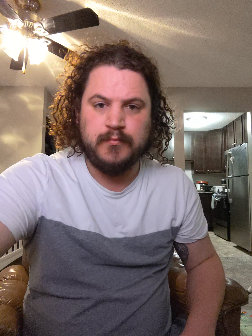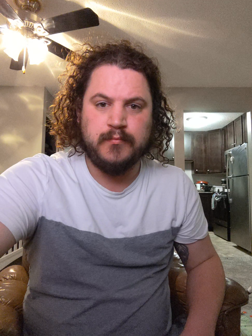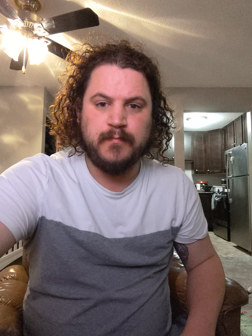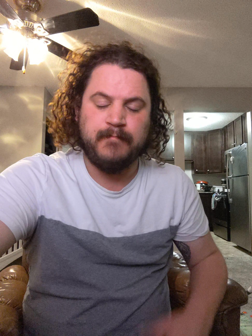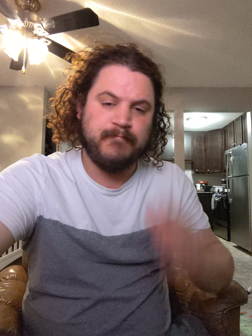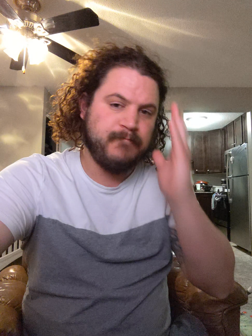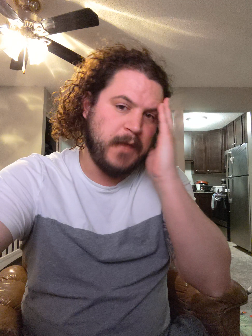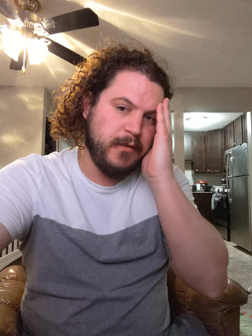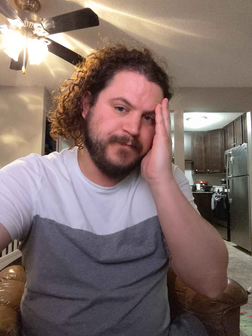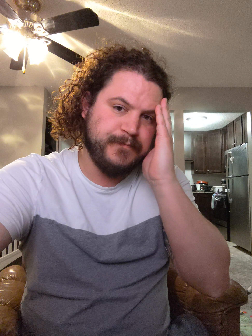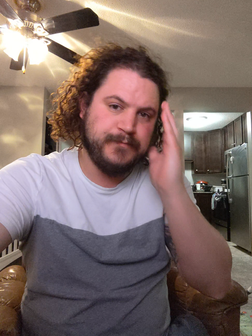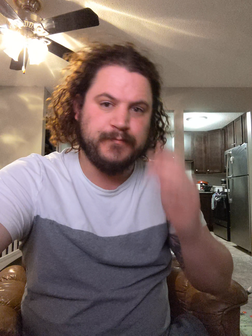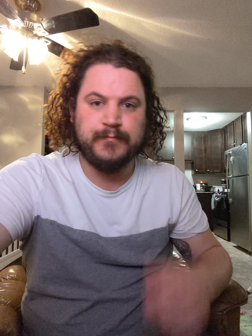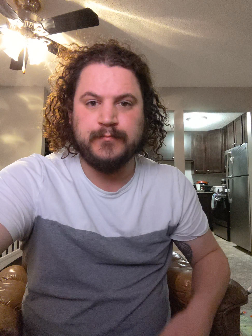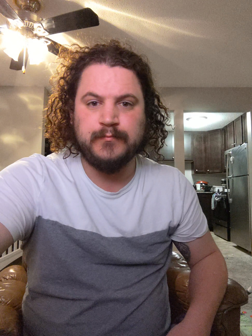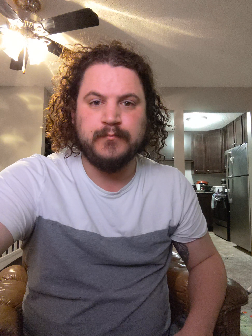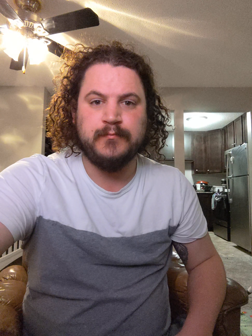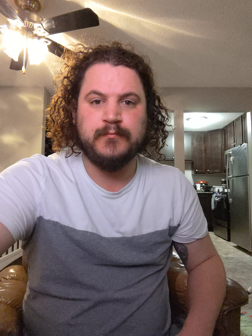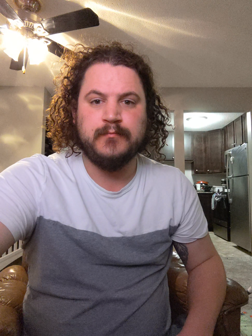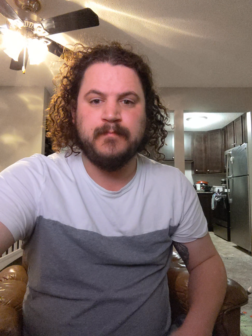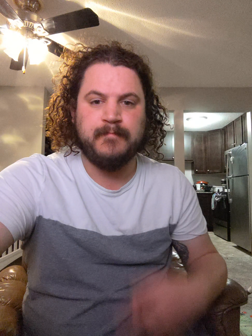bed